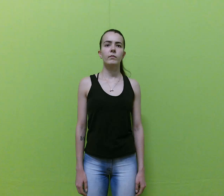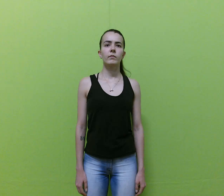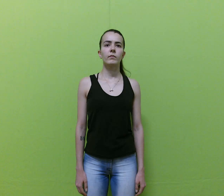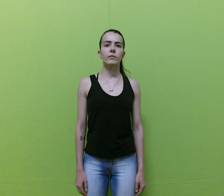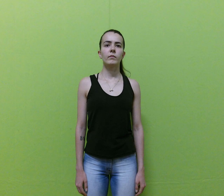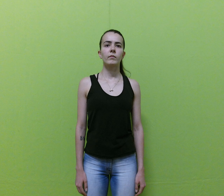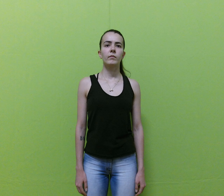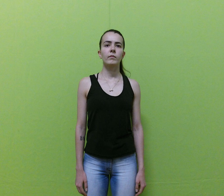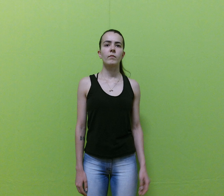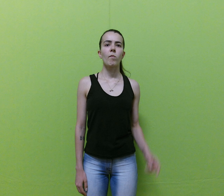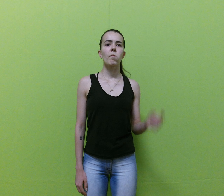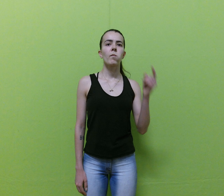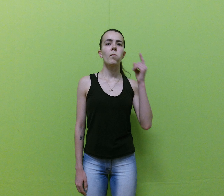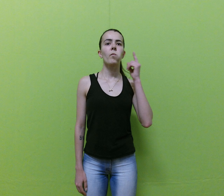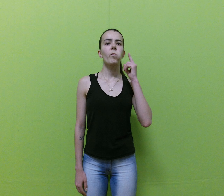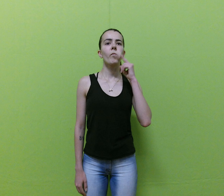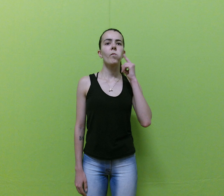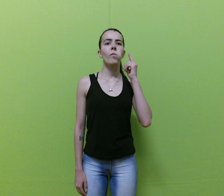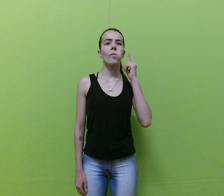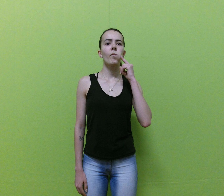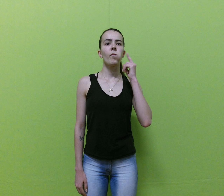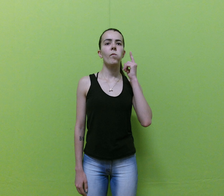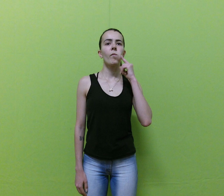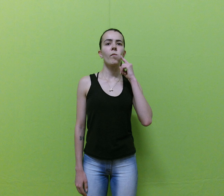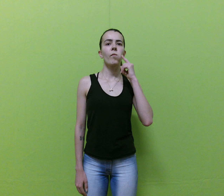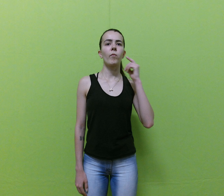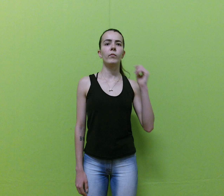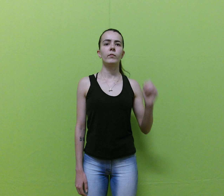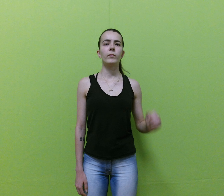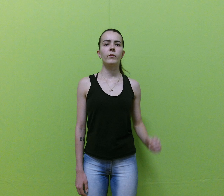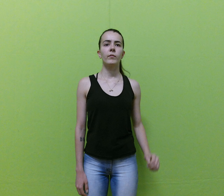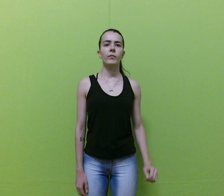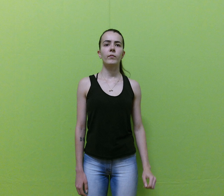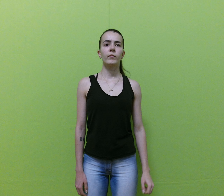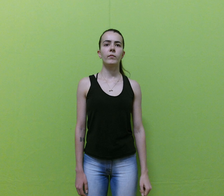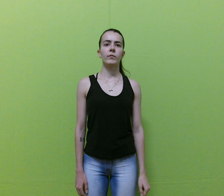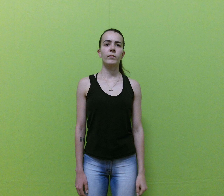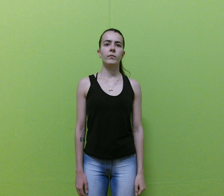bala